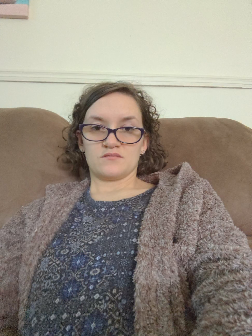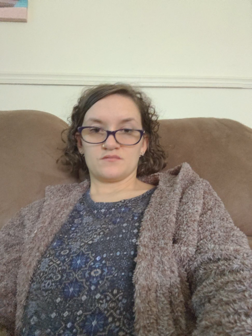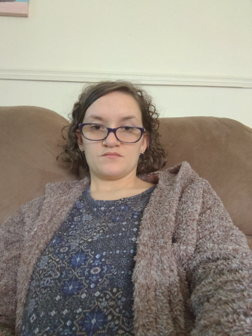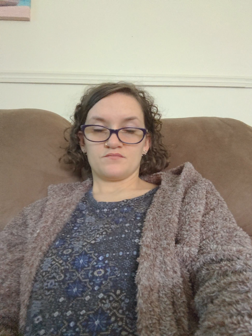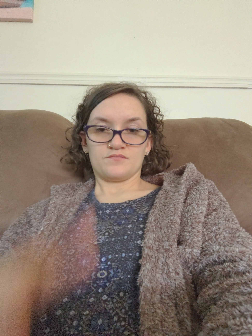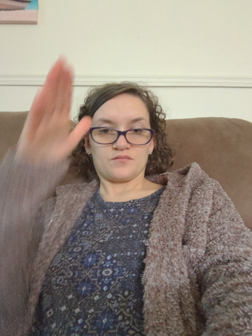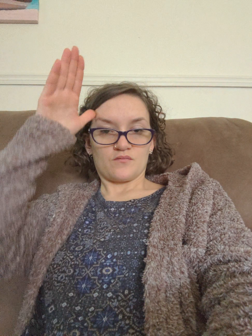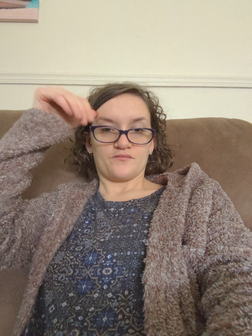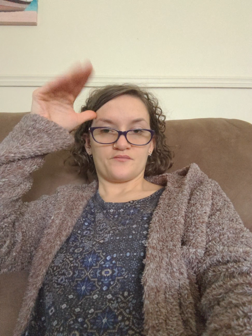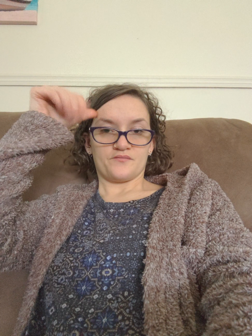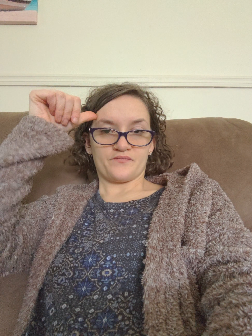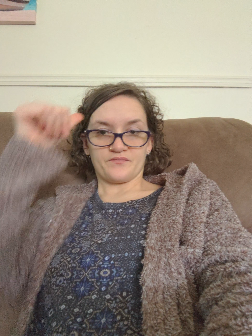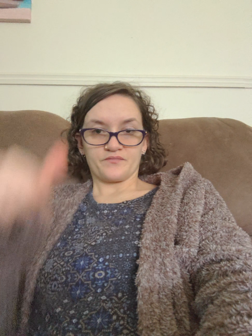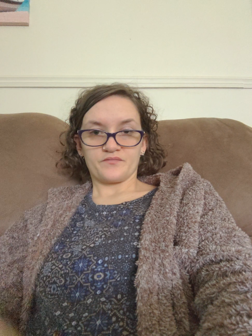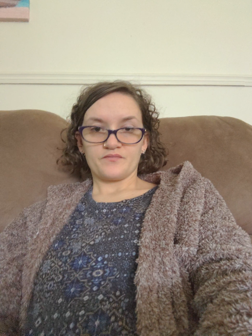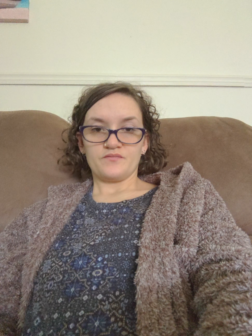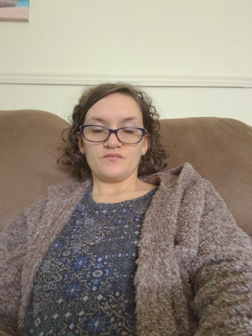donkey